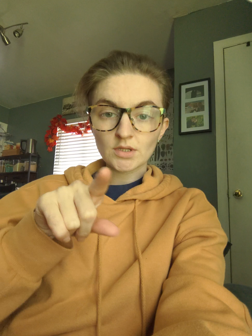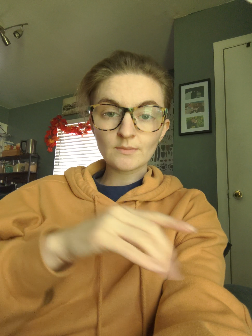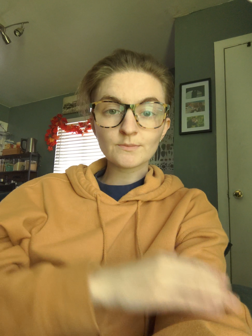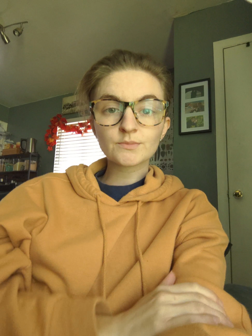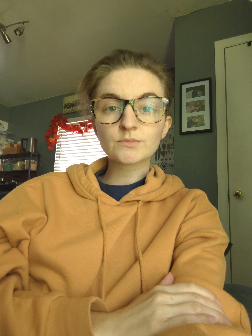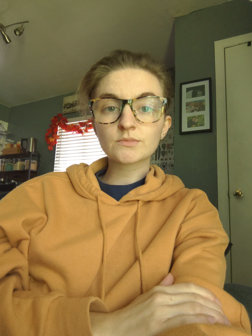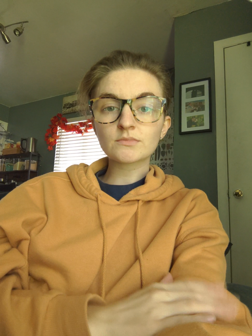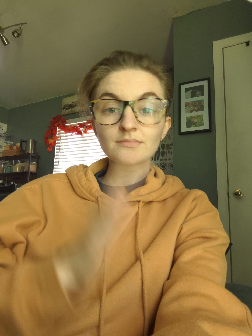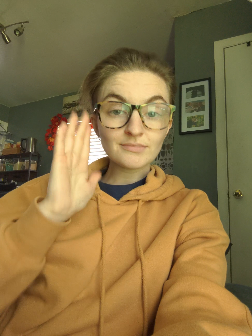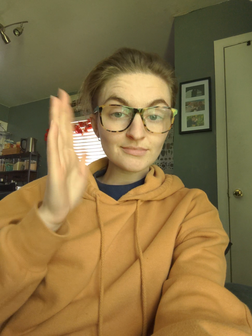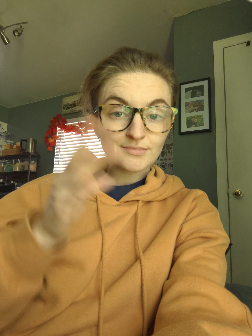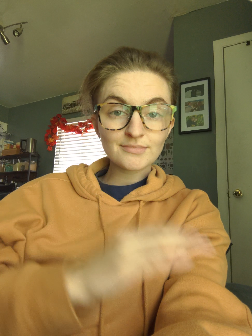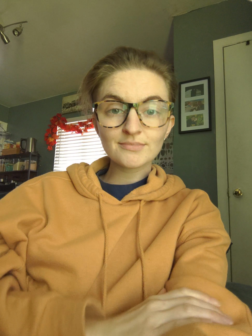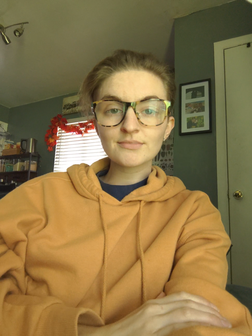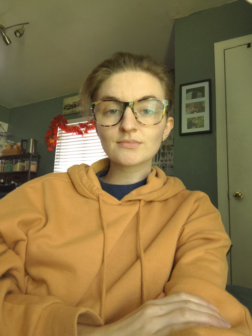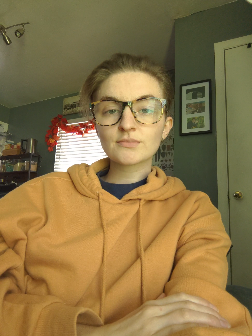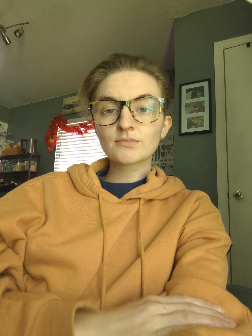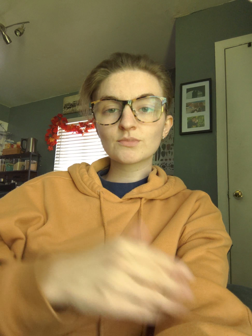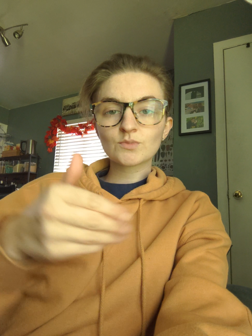hi